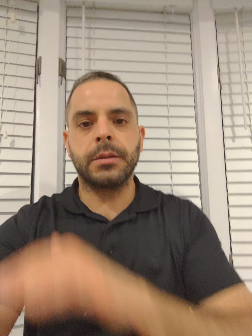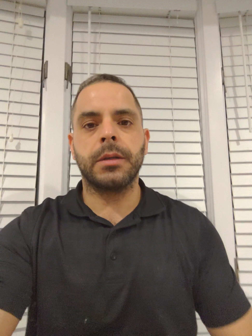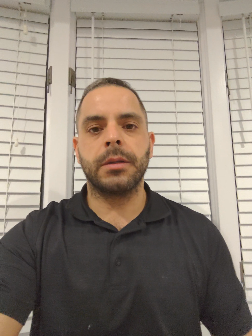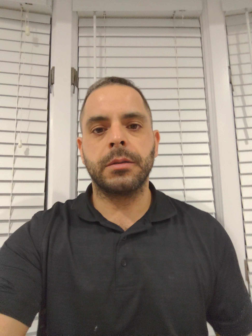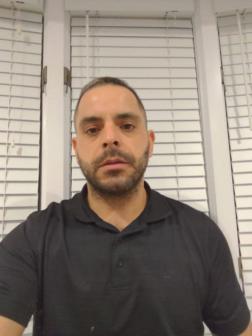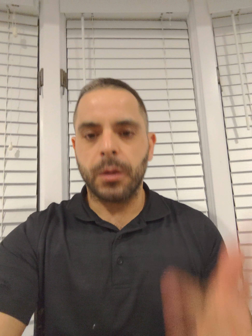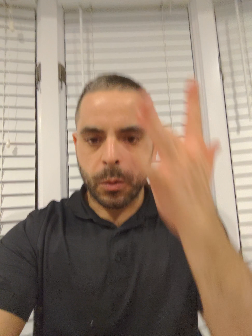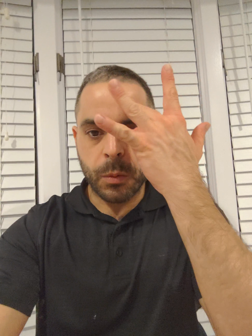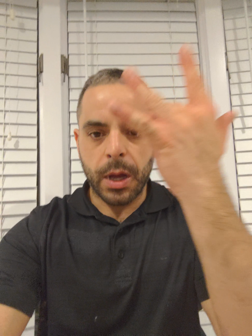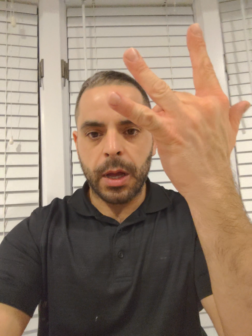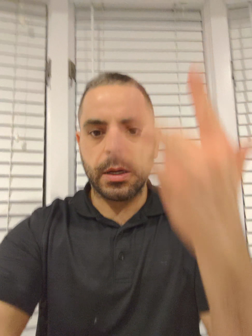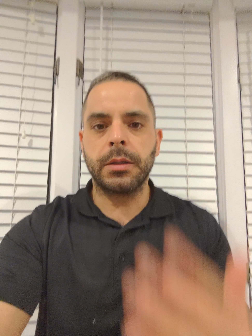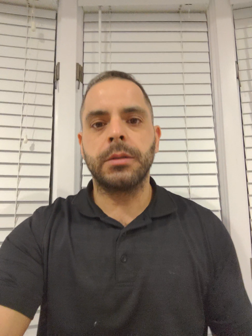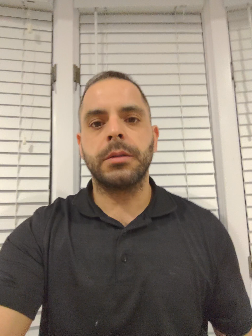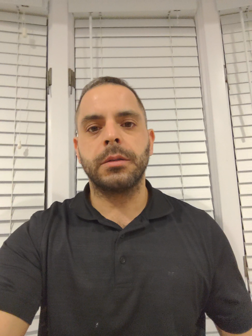why